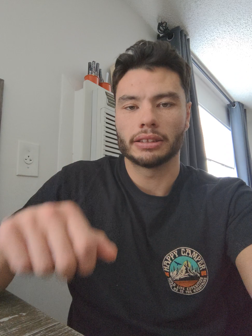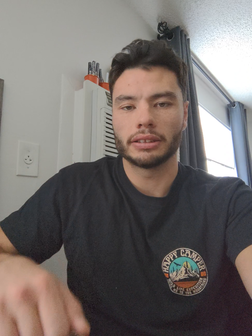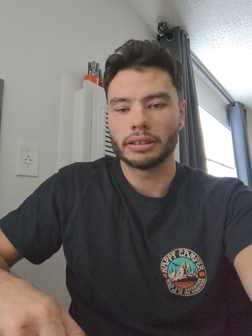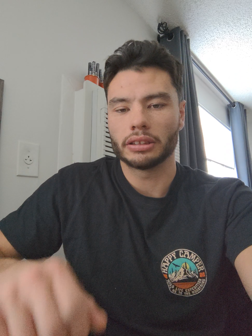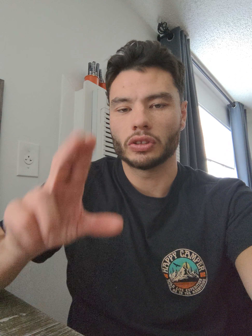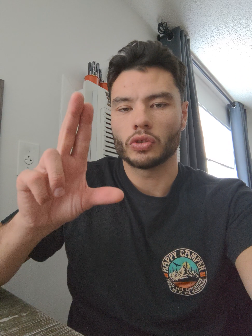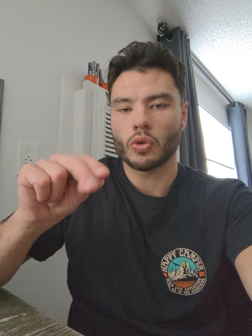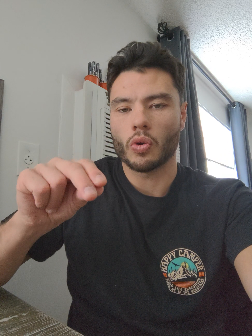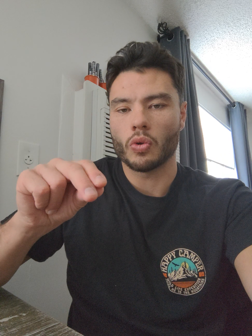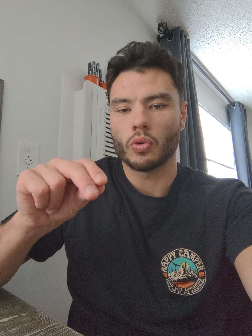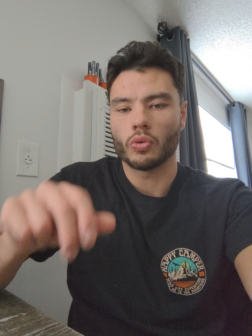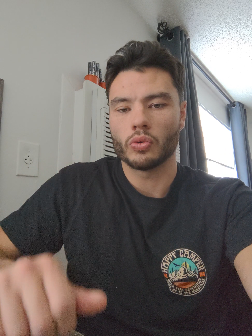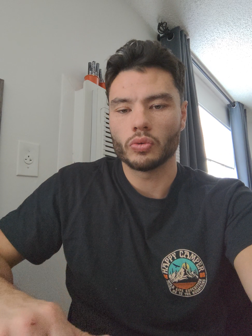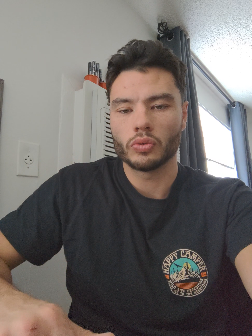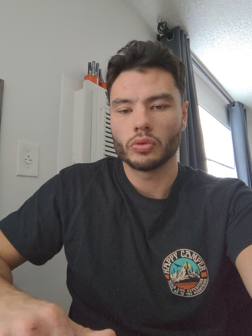no